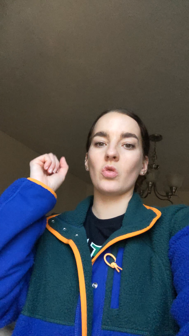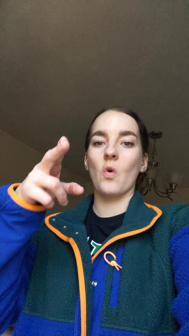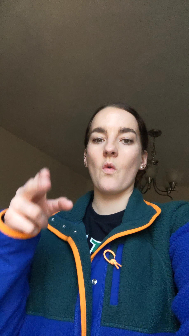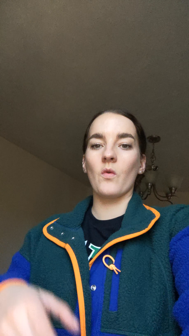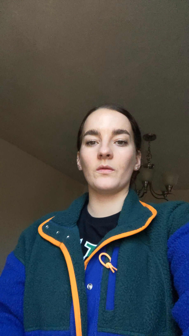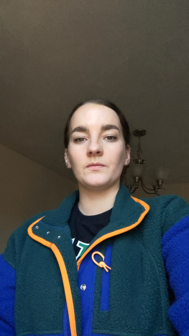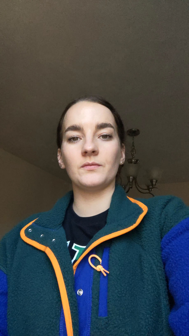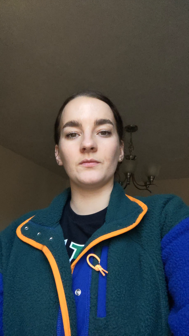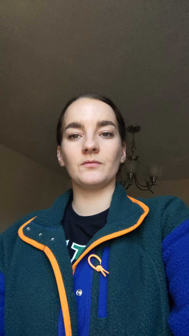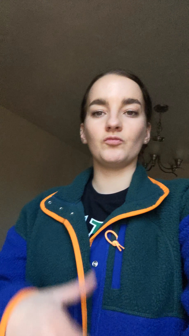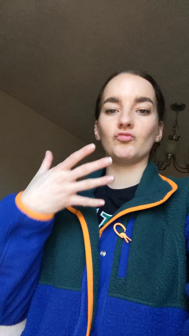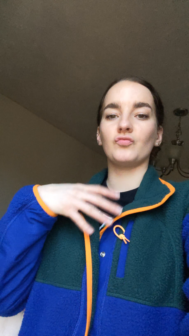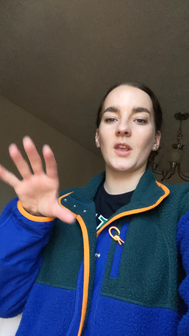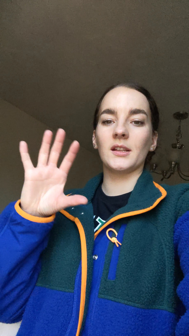dress